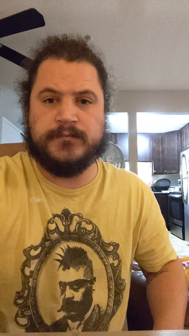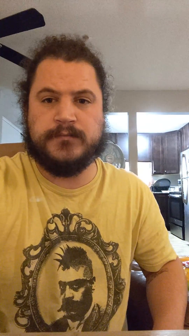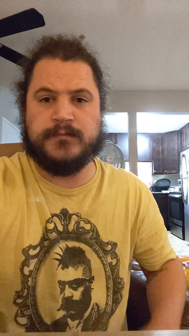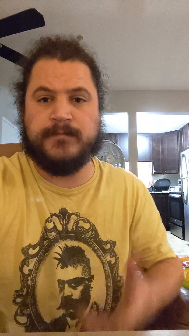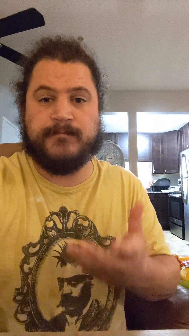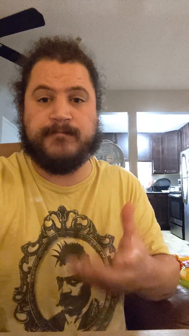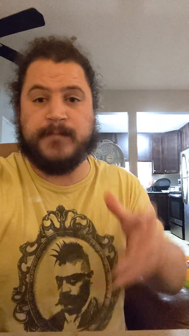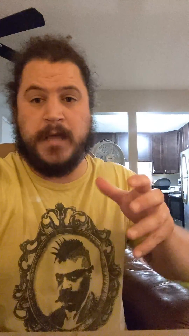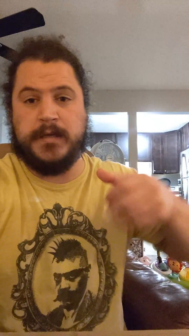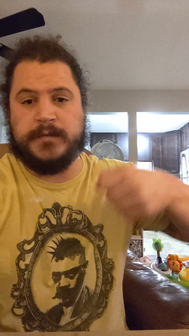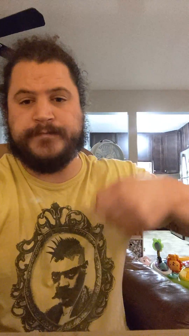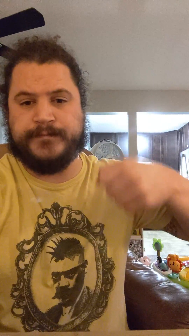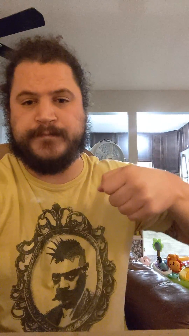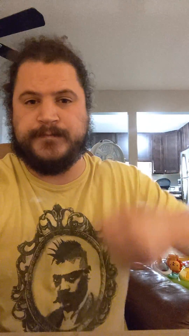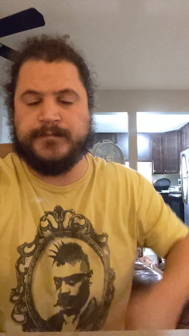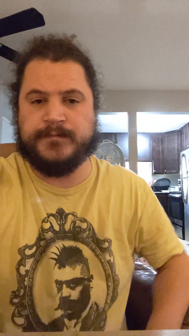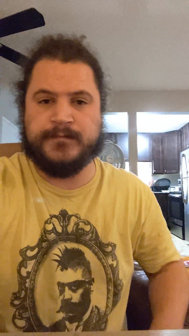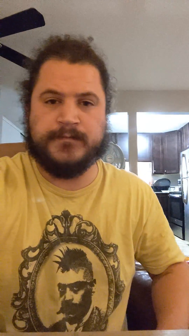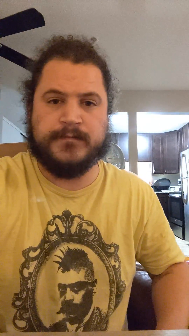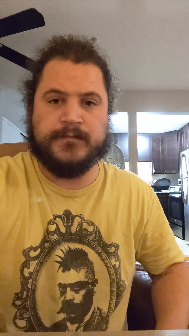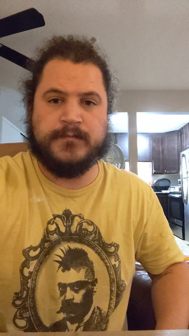bucket